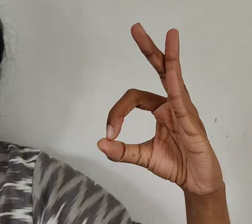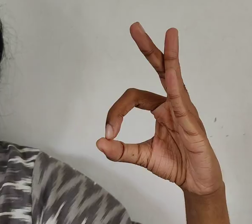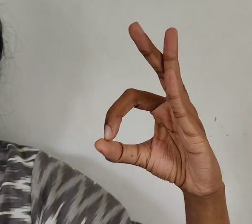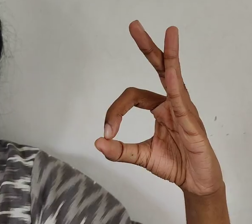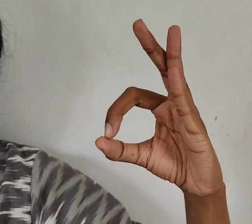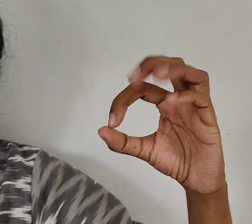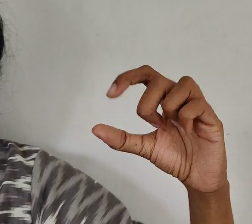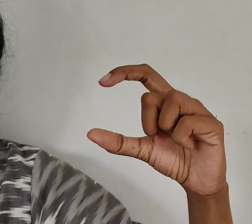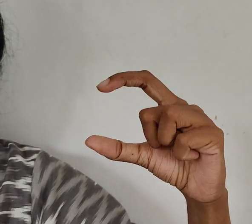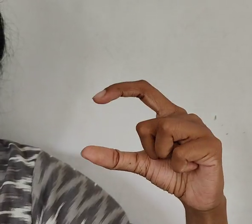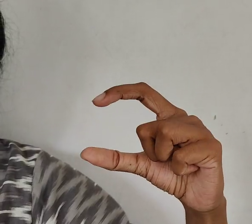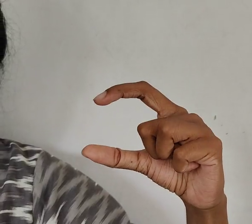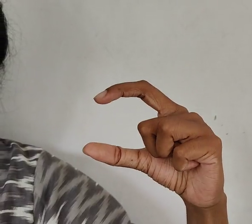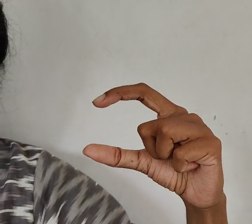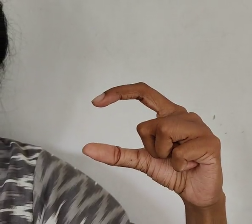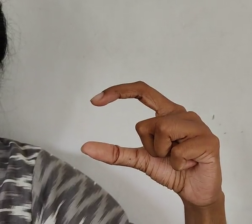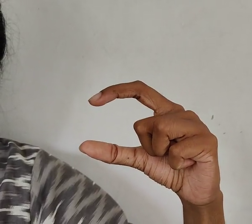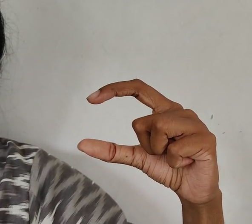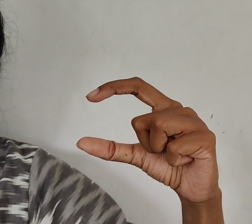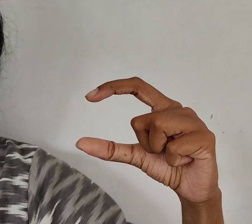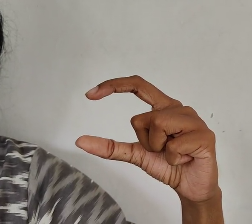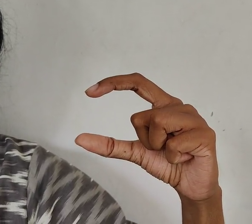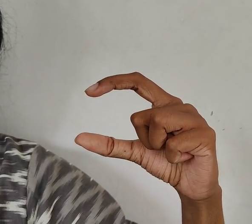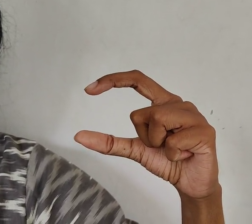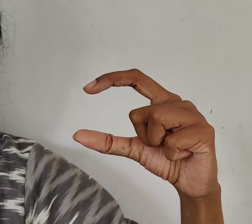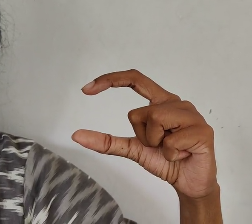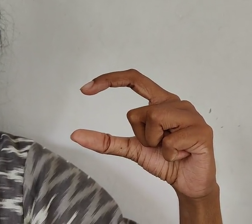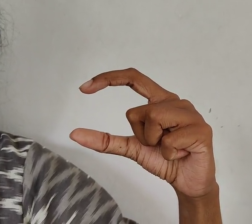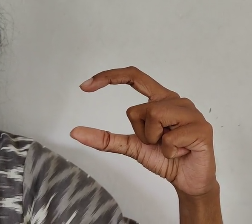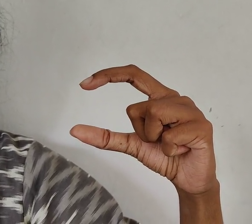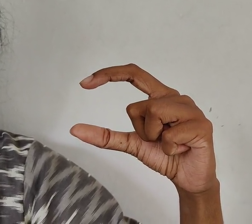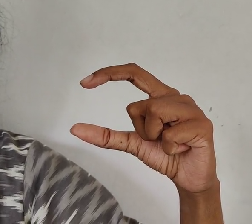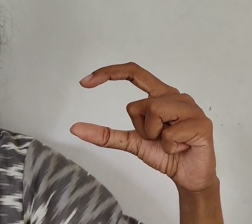ഓ